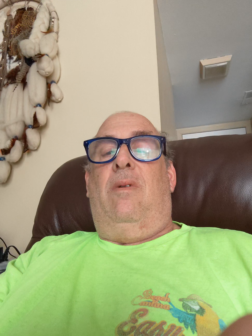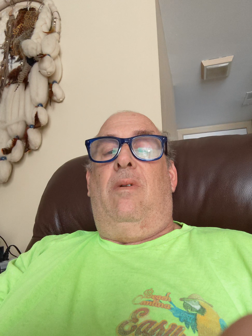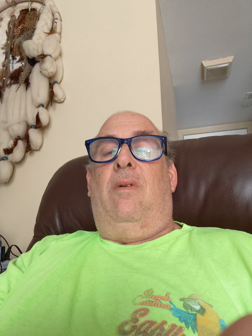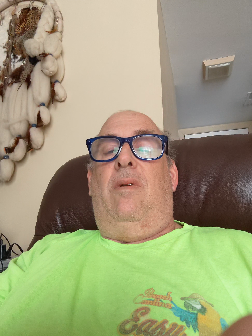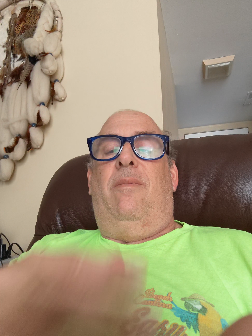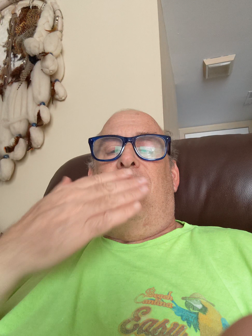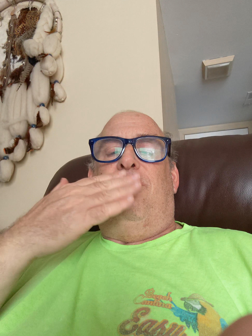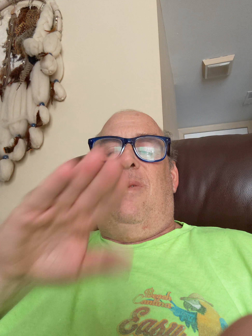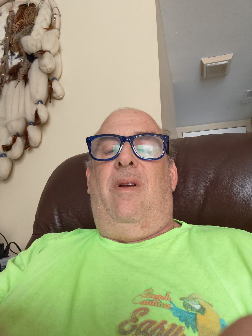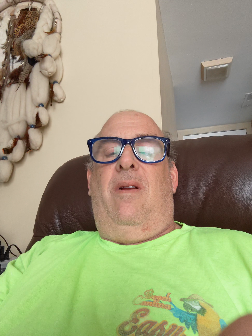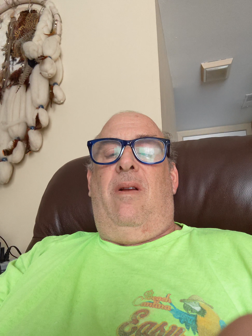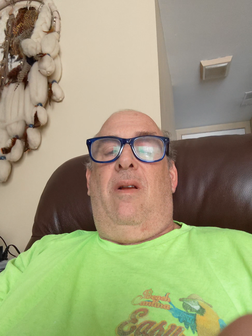bad